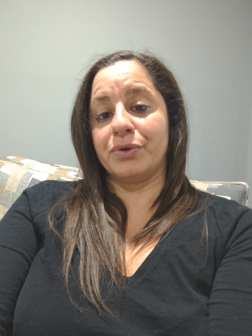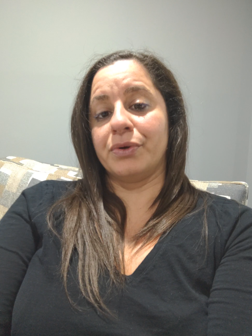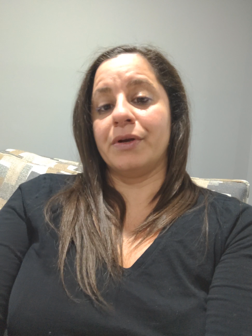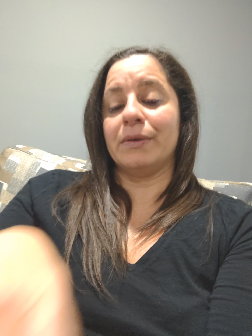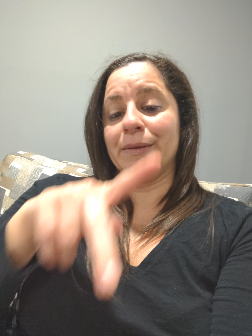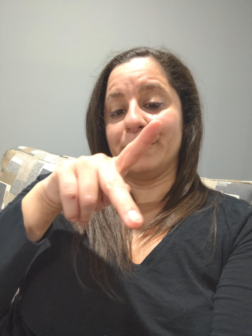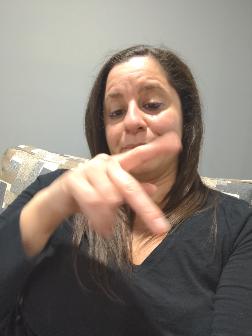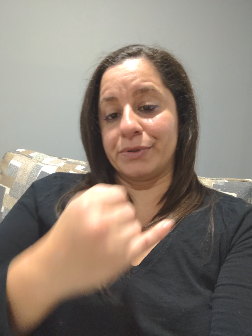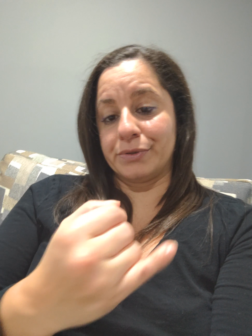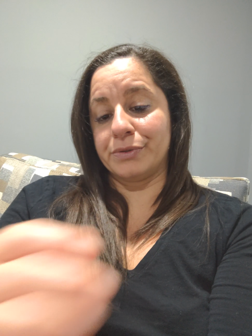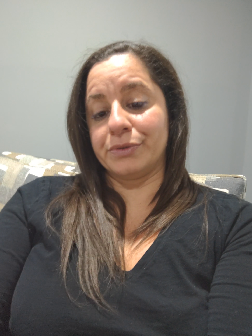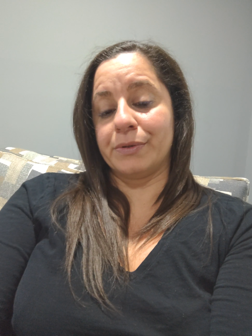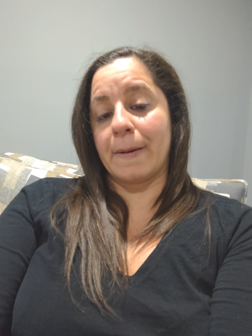pajamas